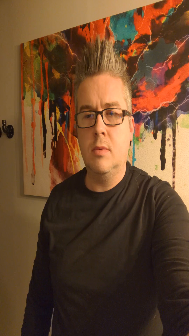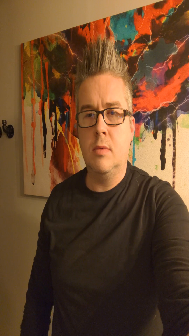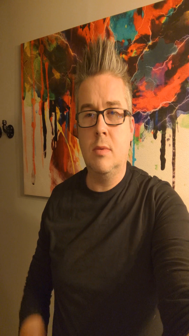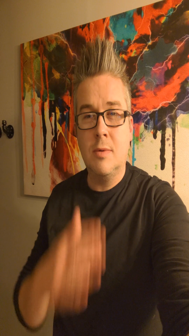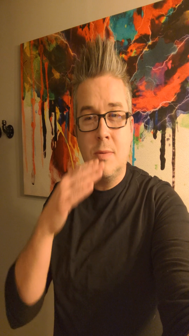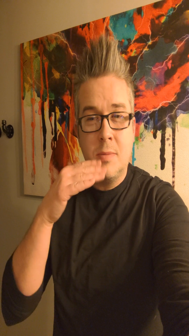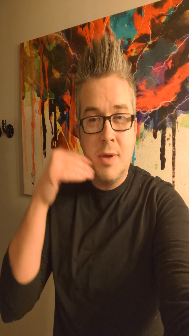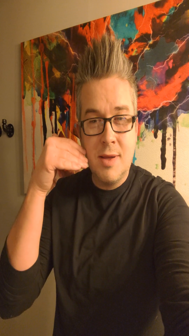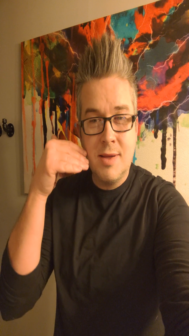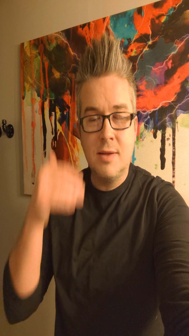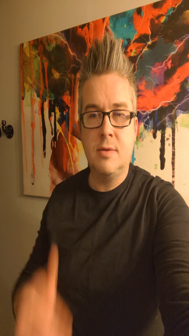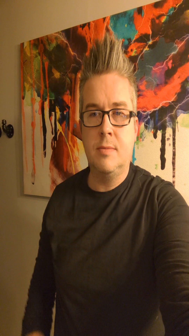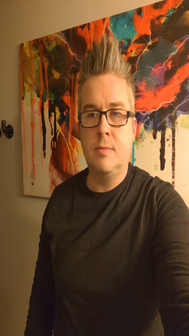smile